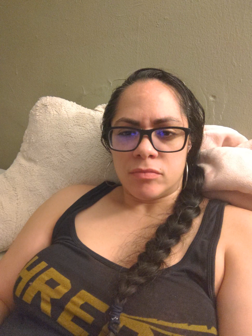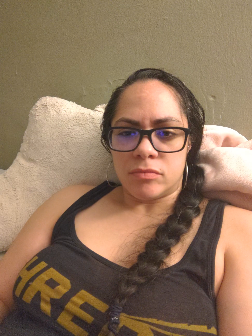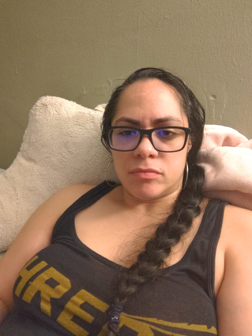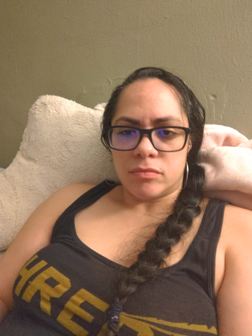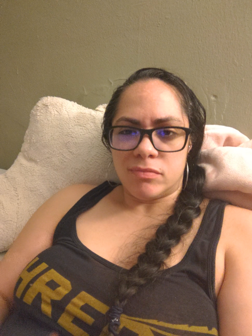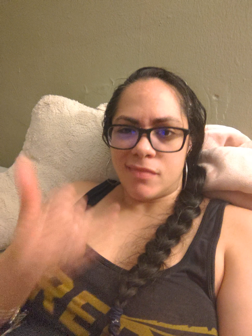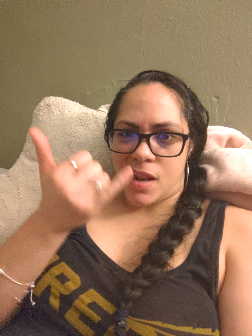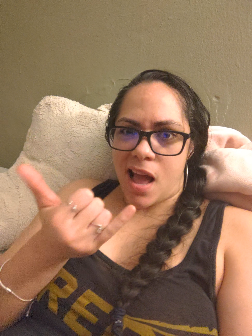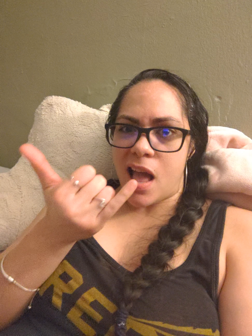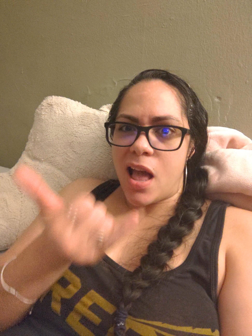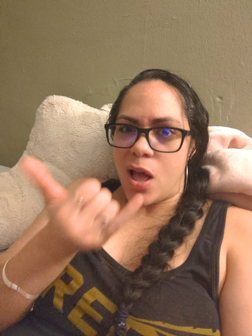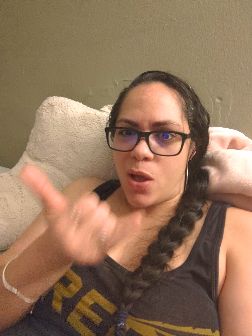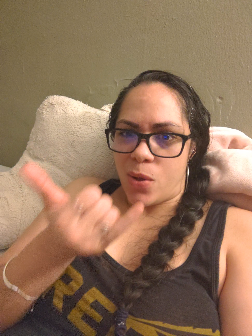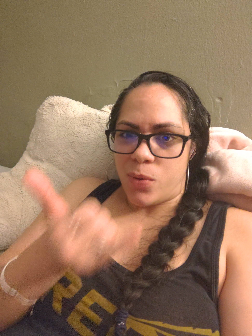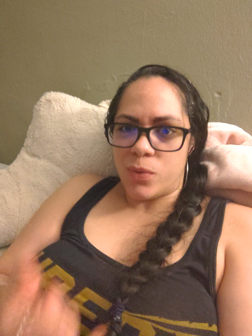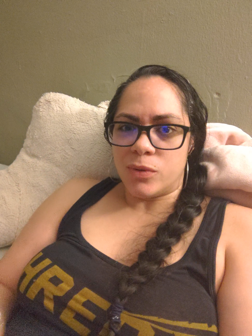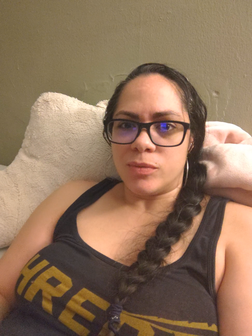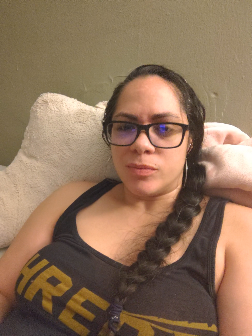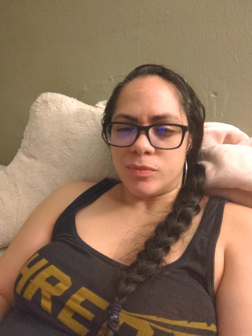now